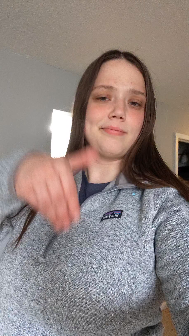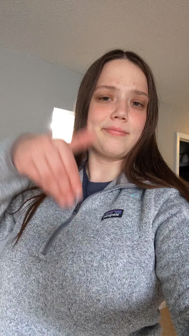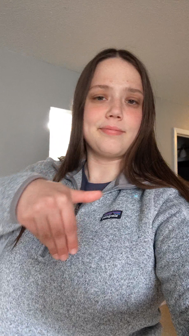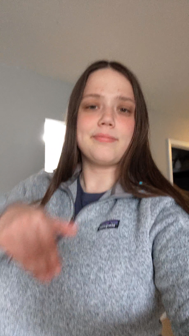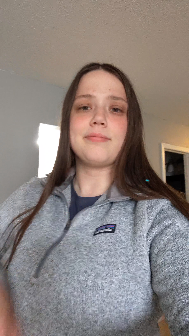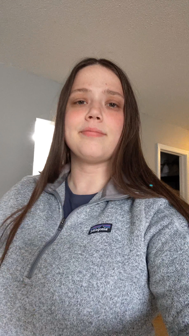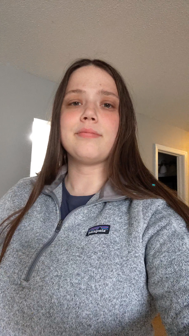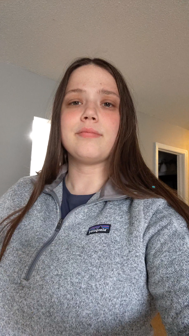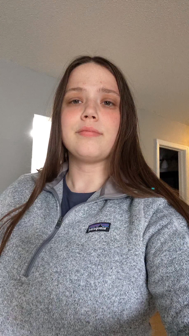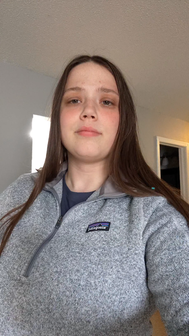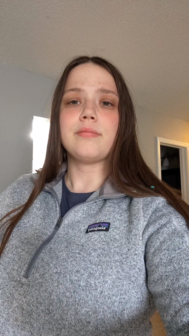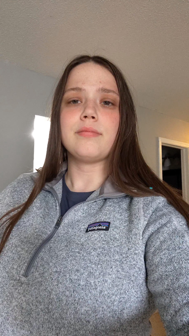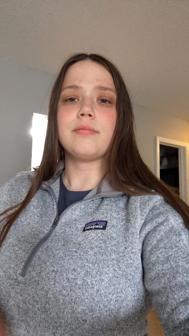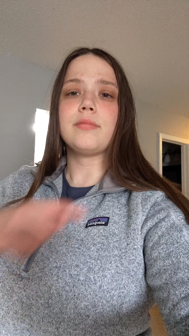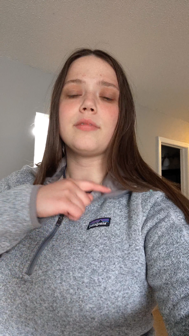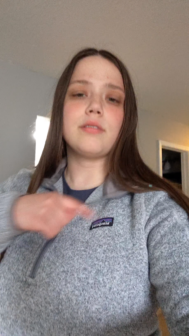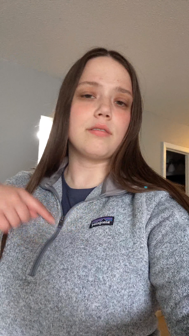necklace